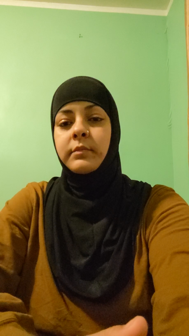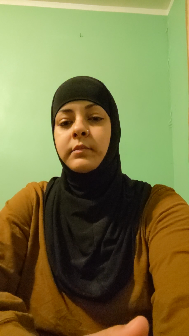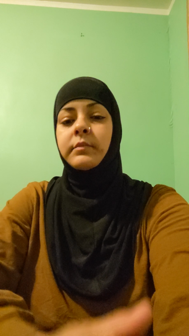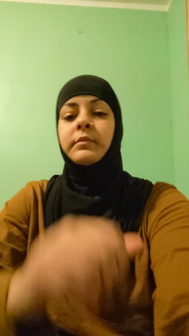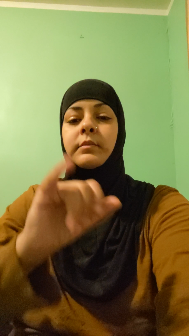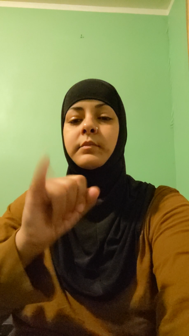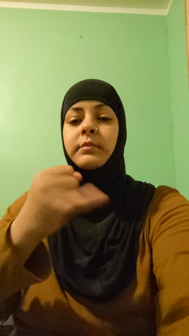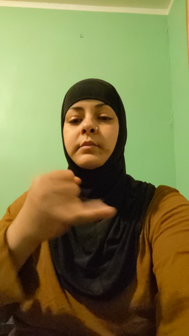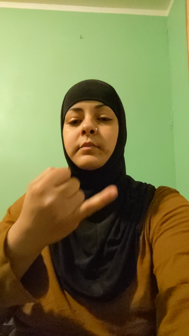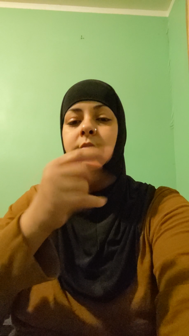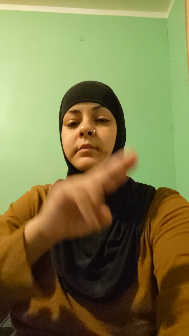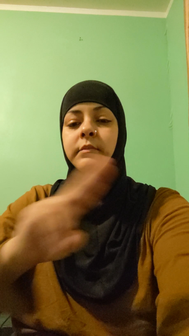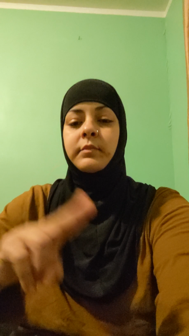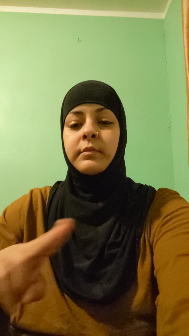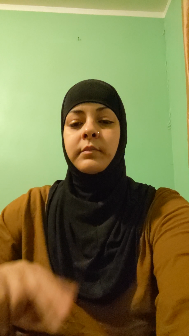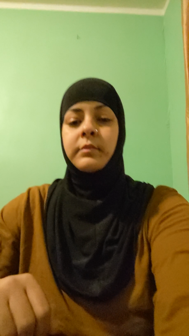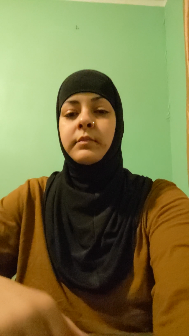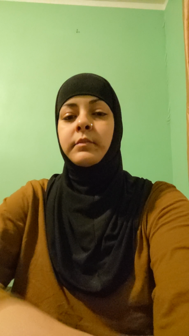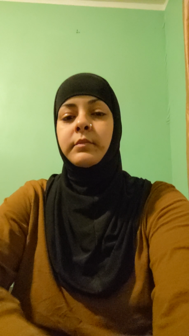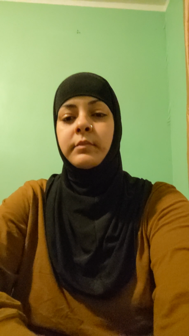jelly